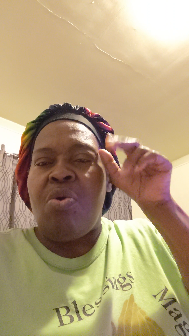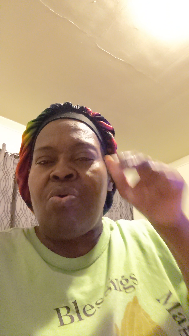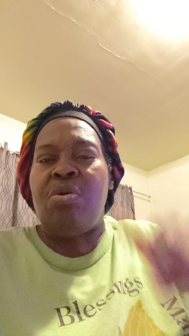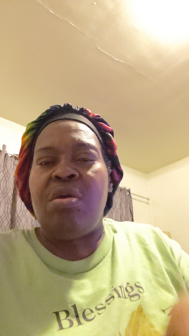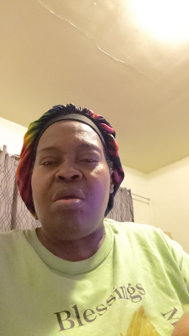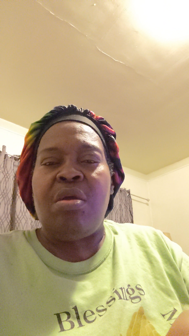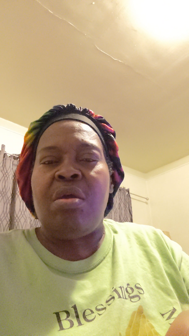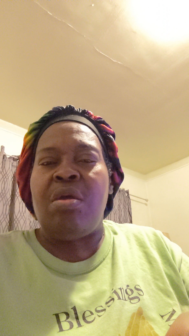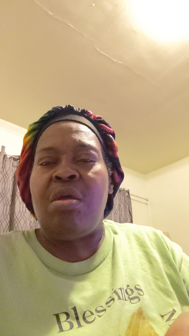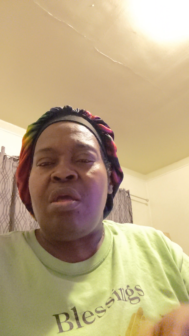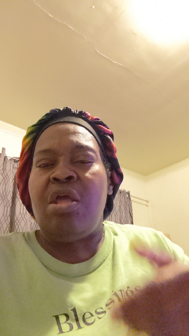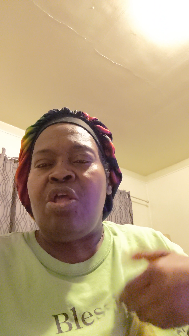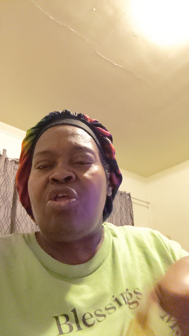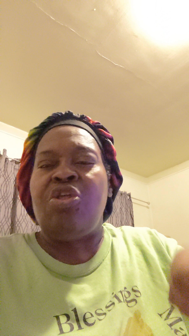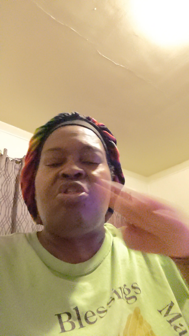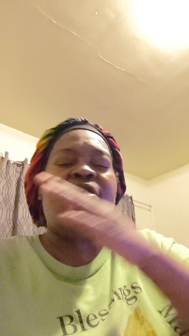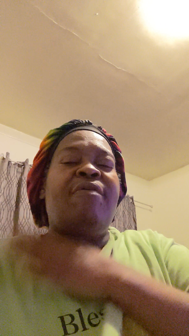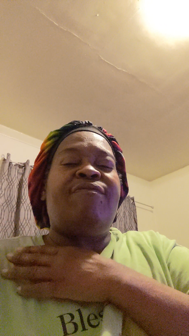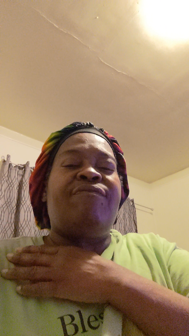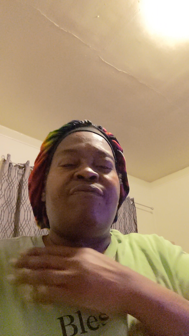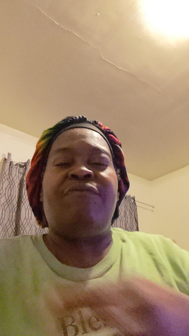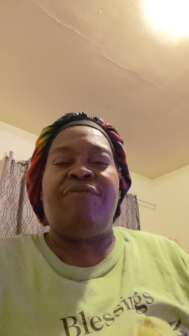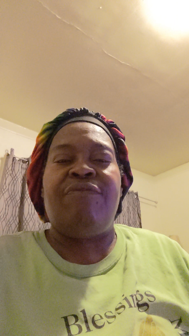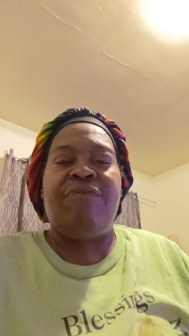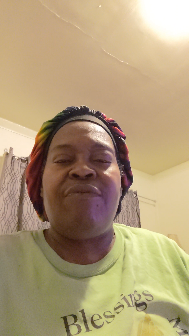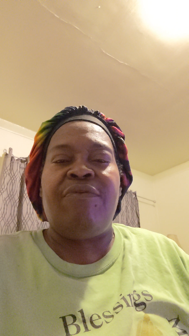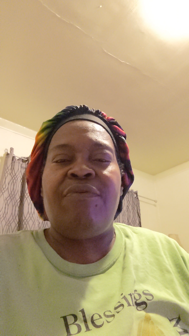scarf